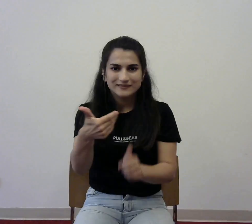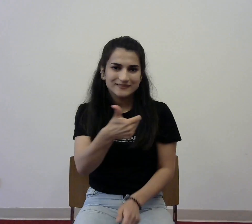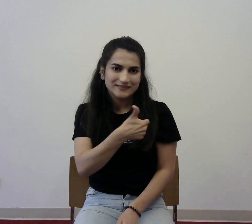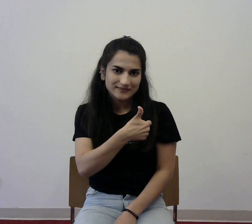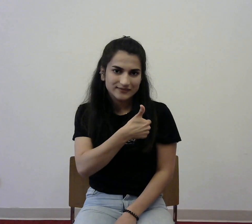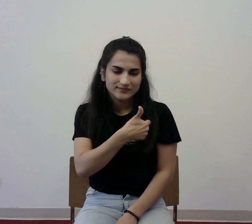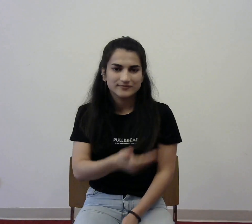istəmək